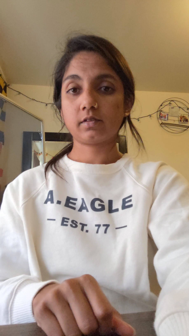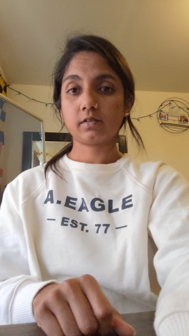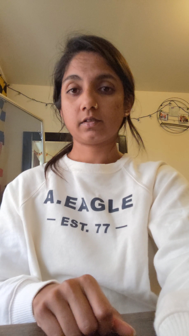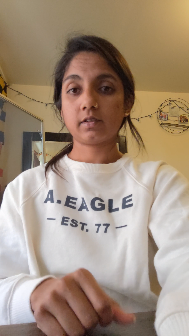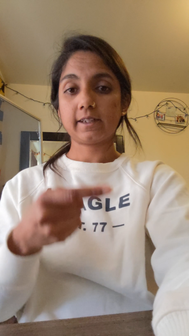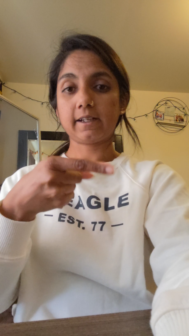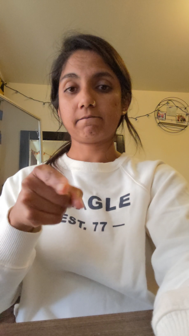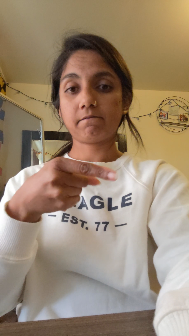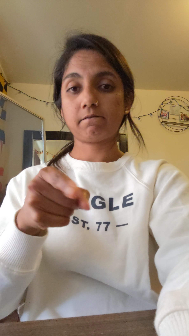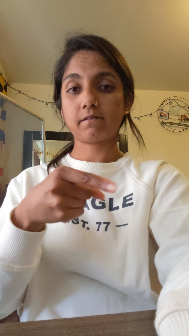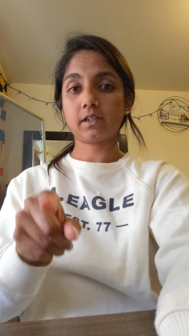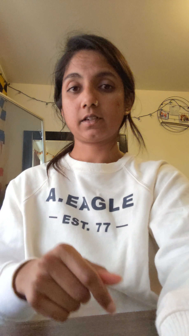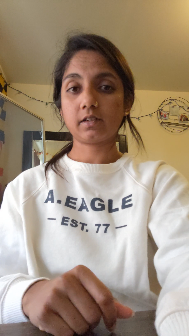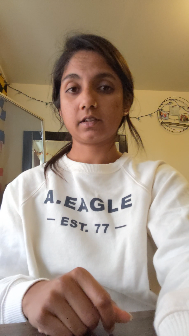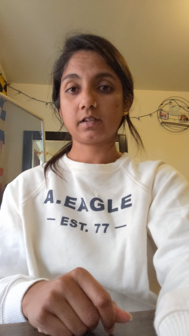knife